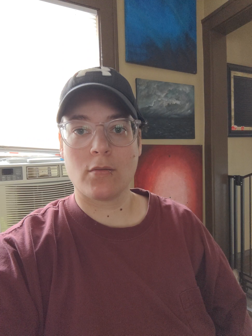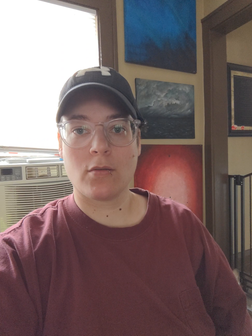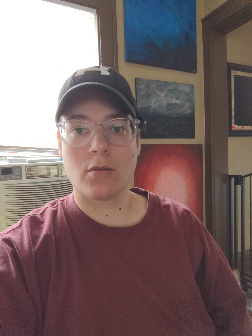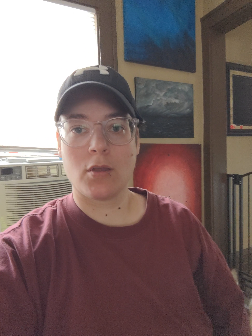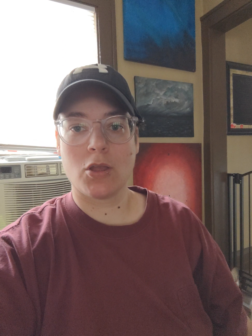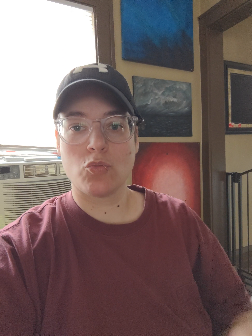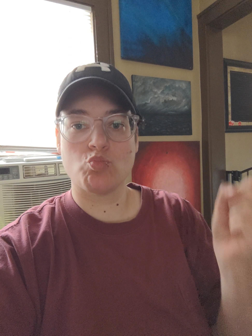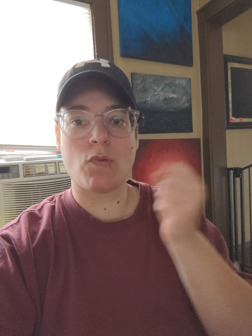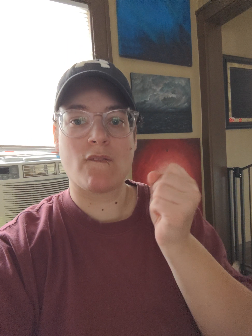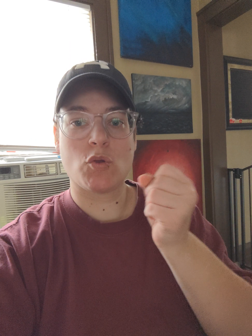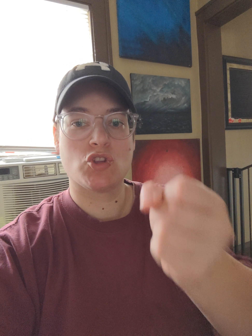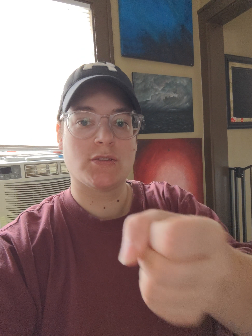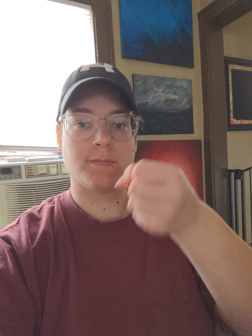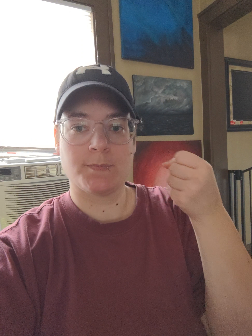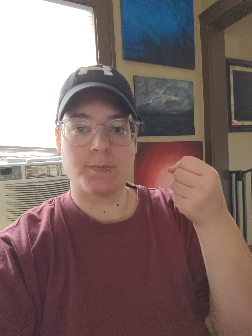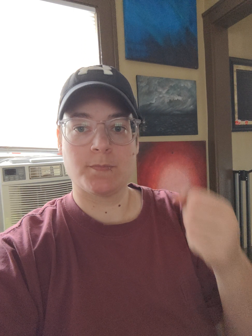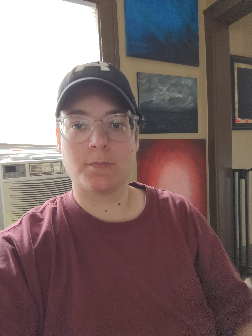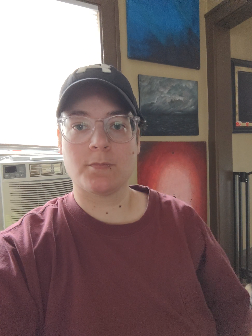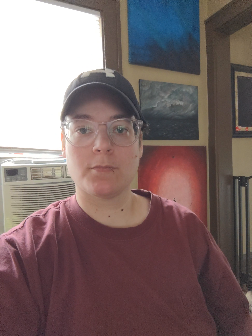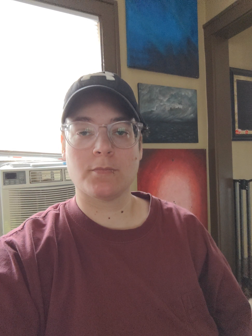refrigerator